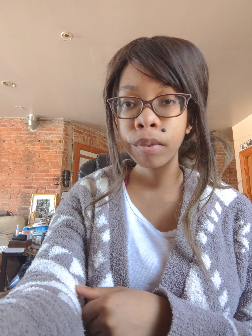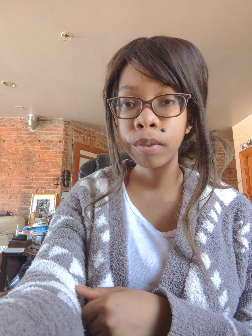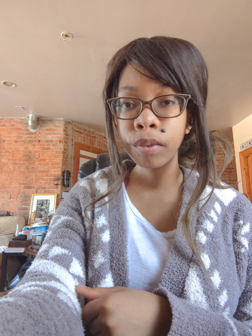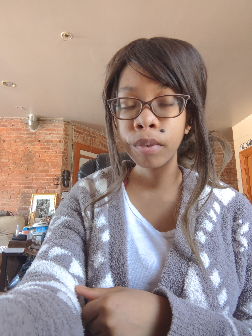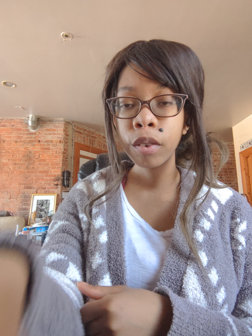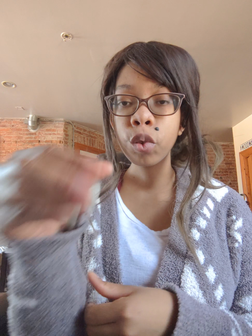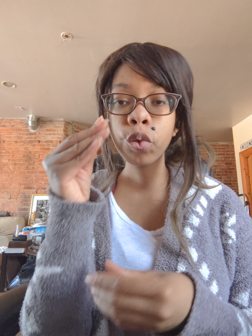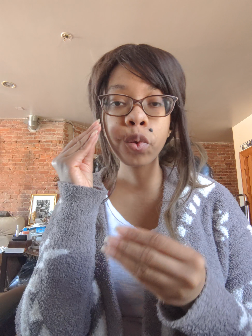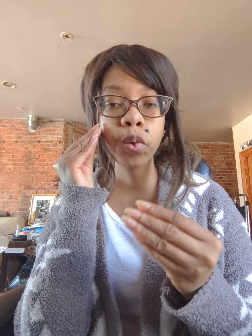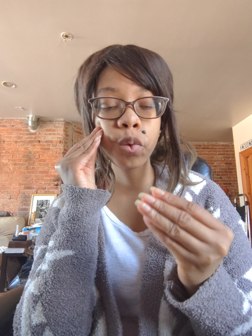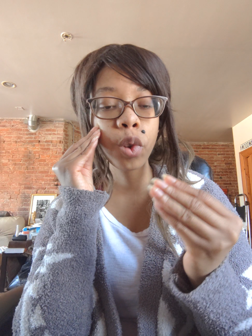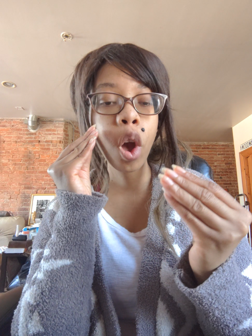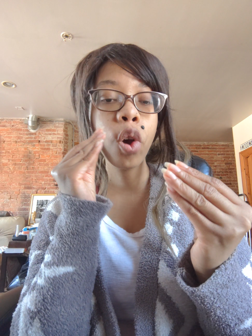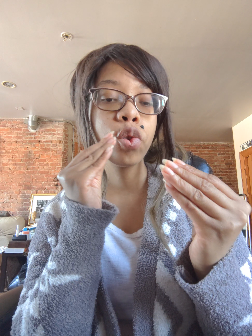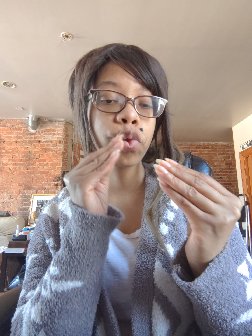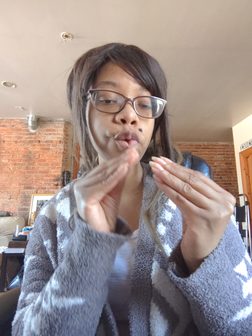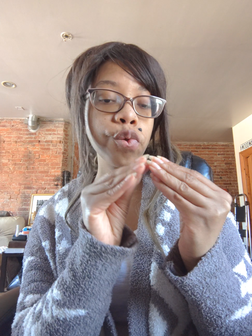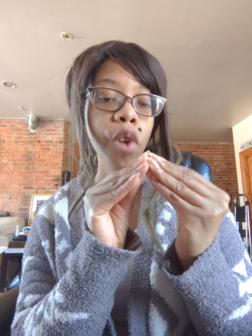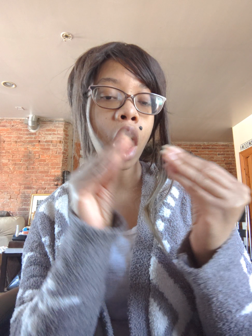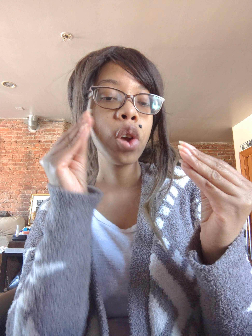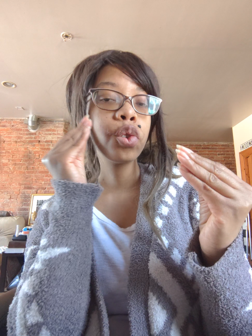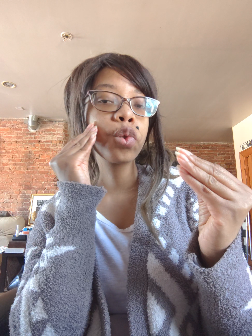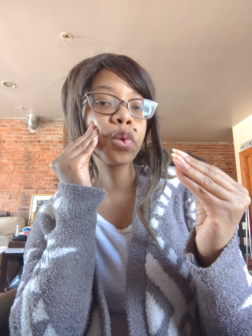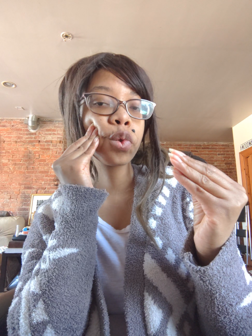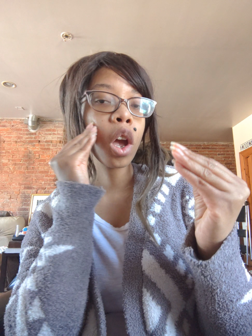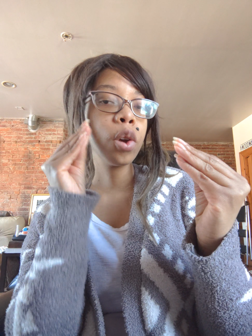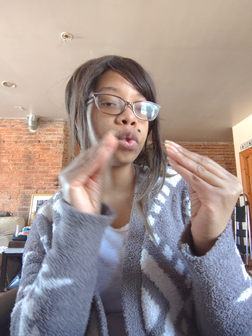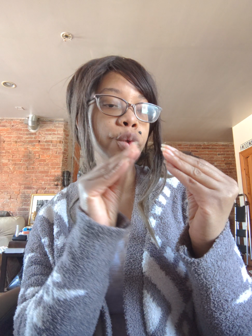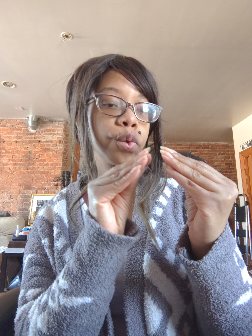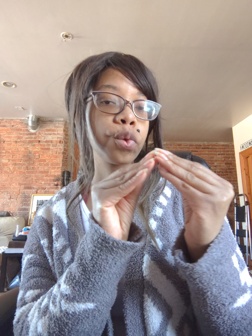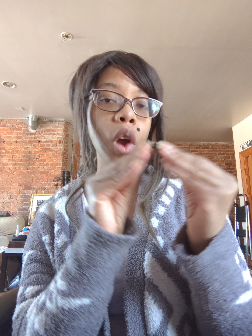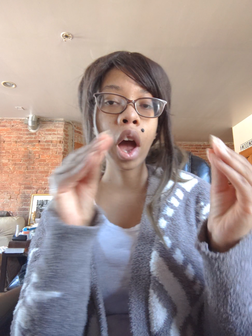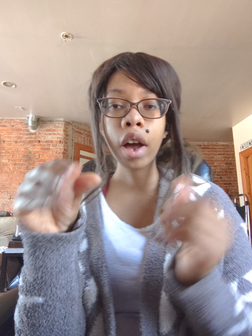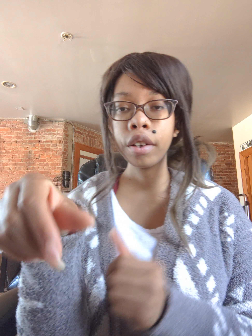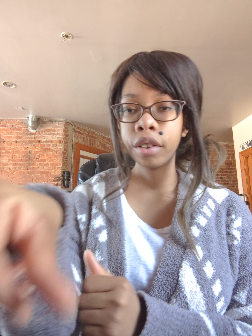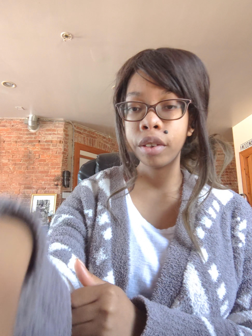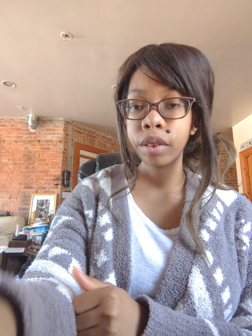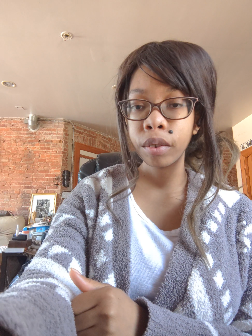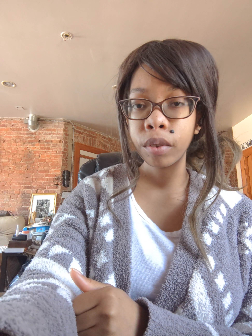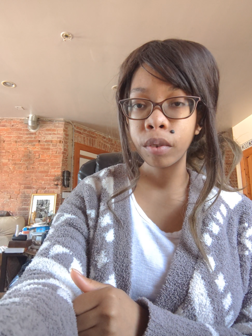kiss